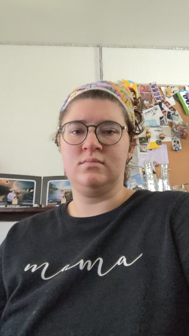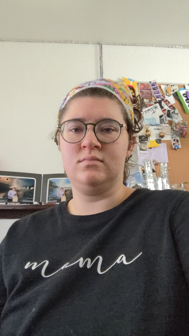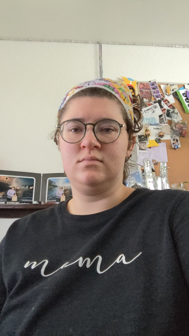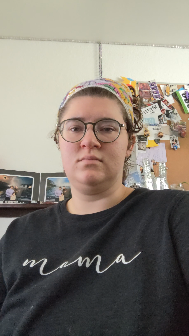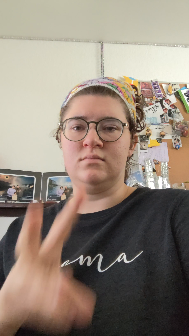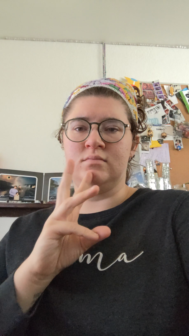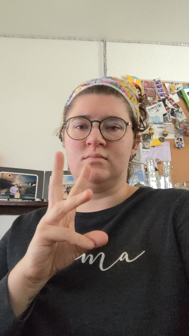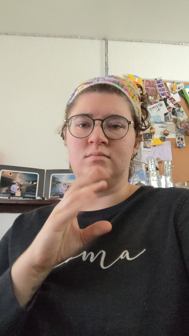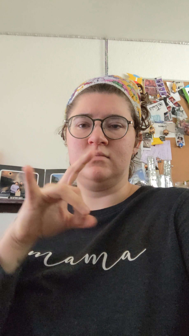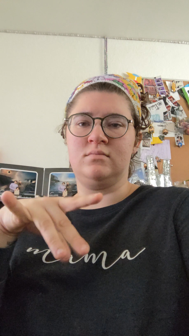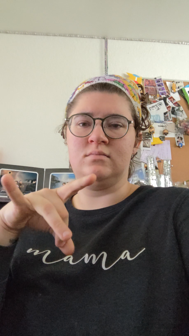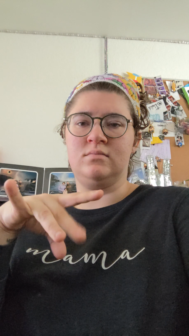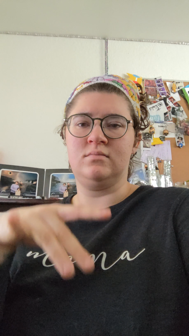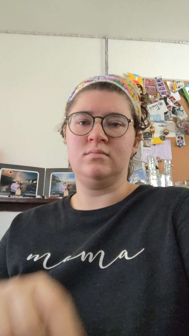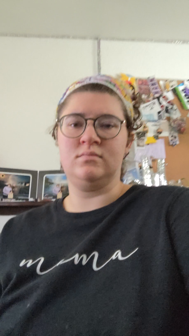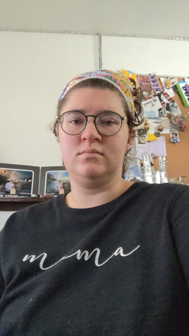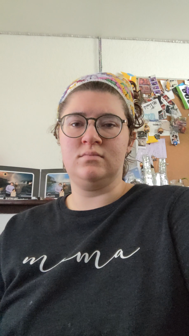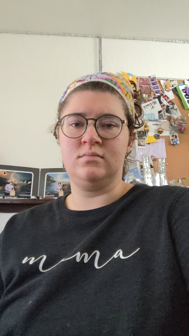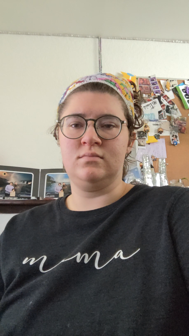melon